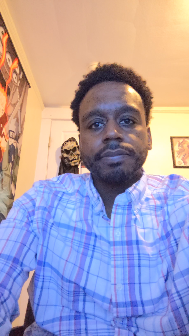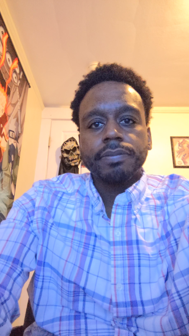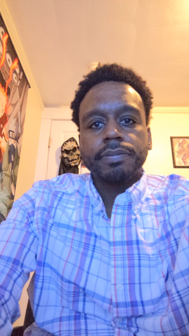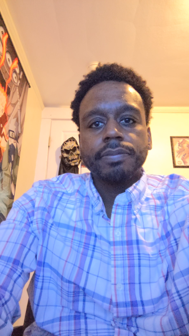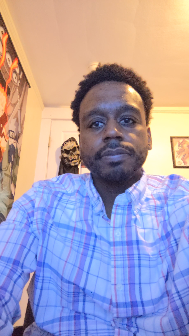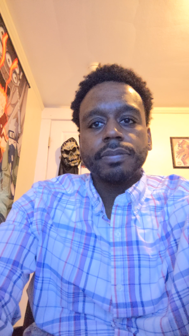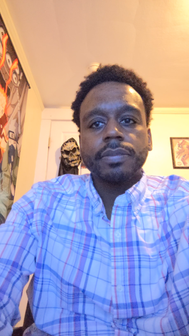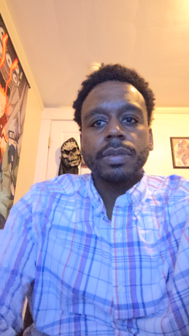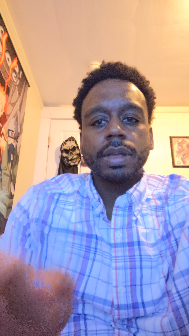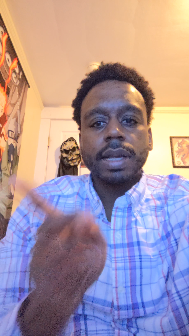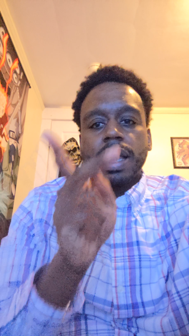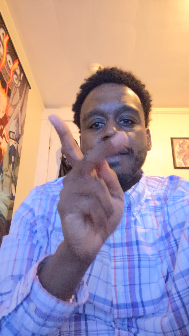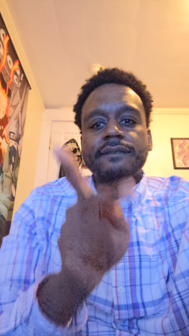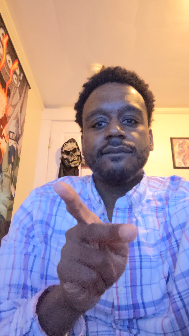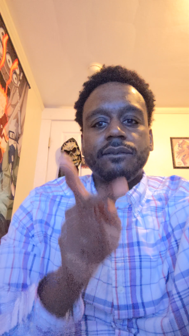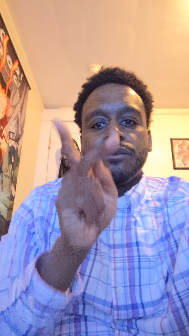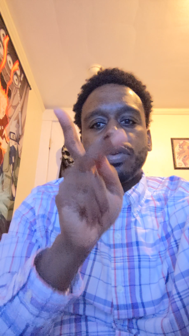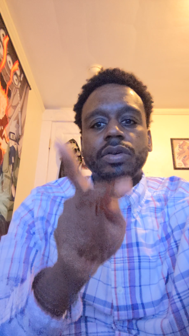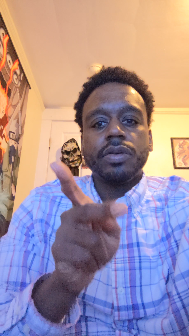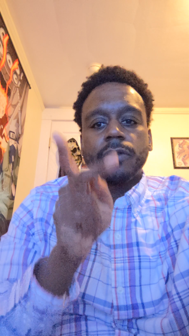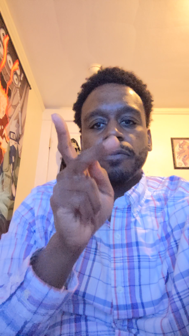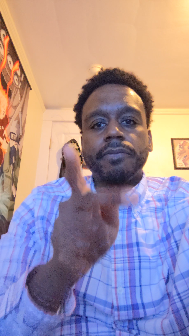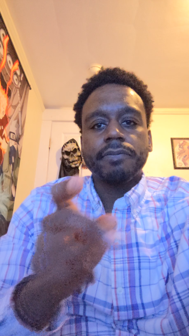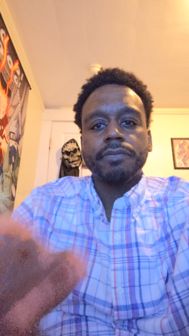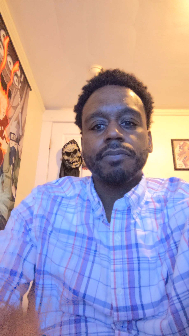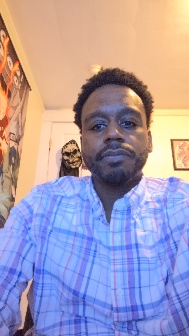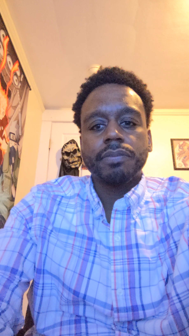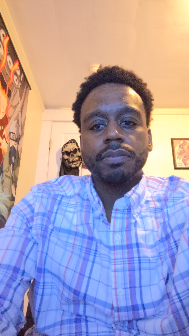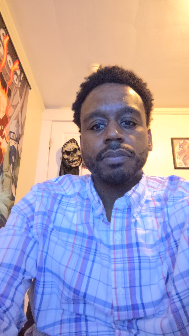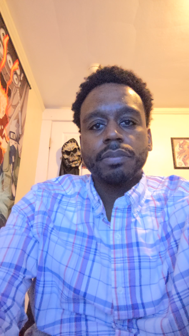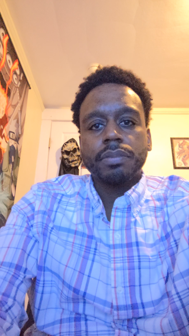careful